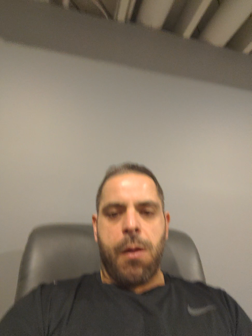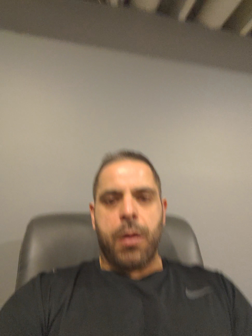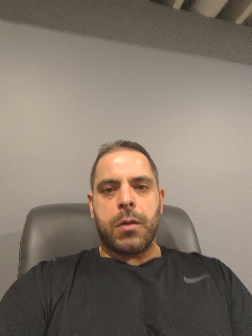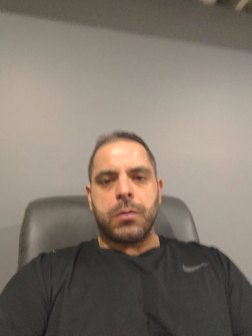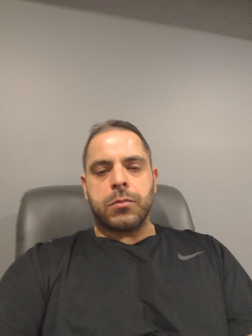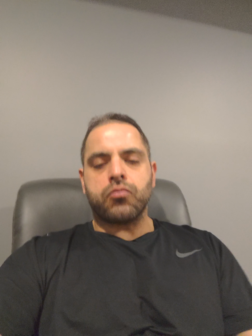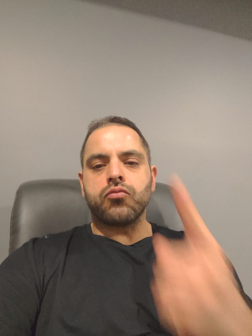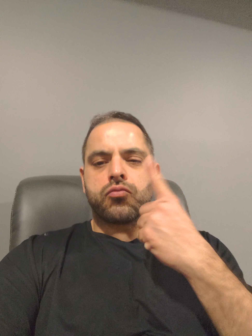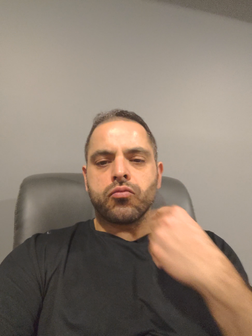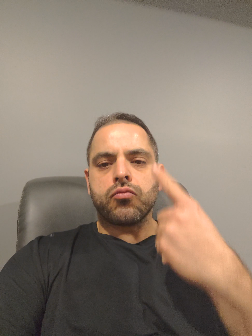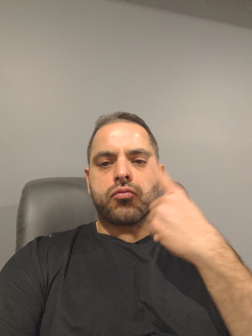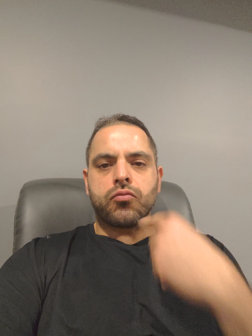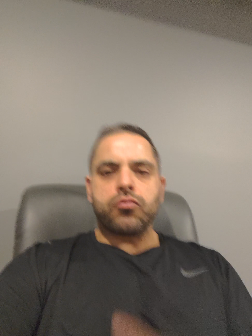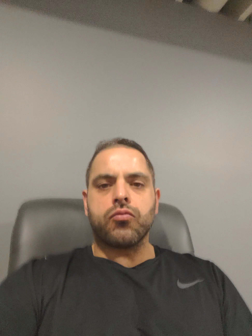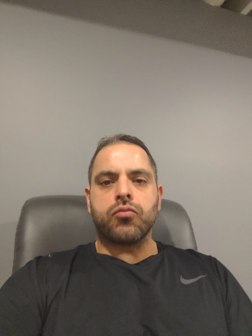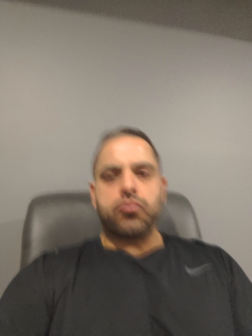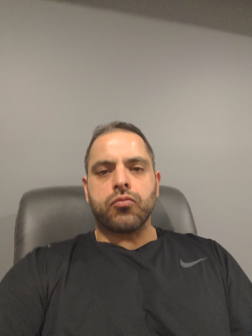cry